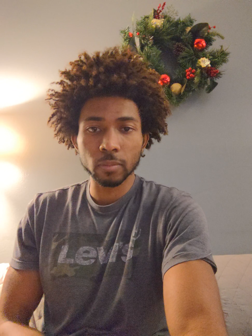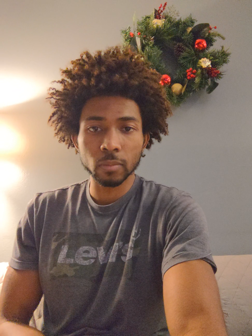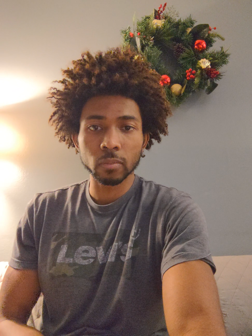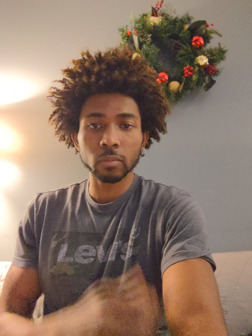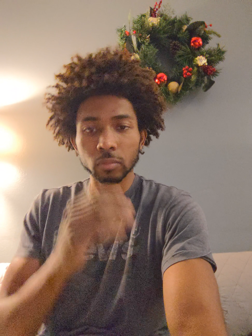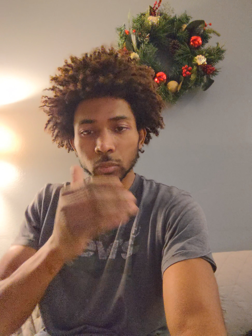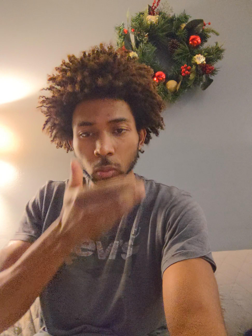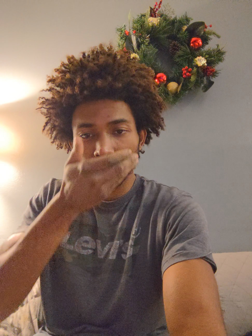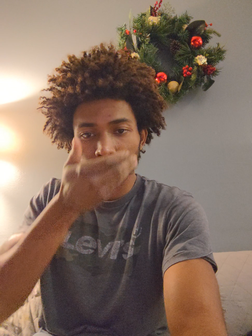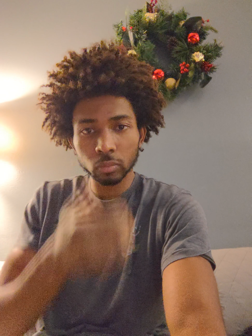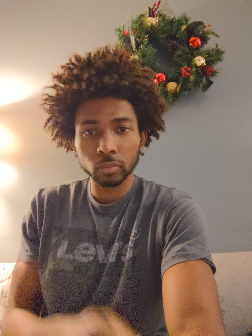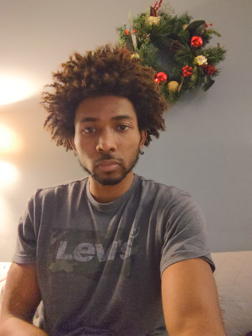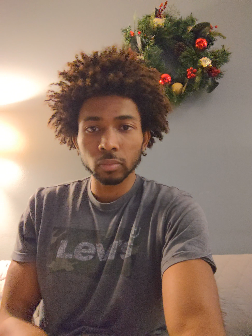cereal